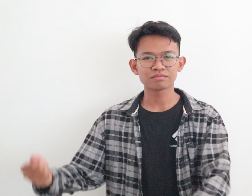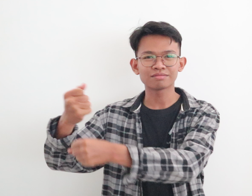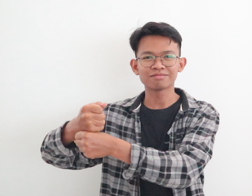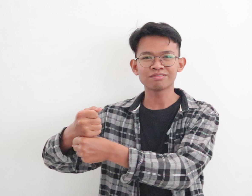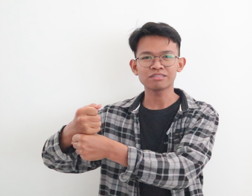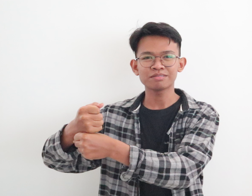G